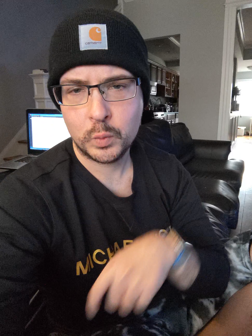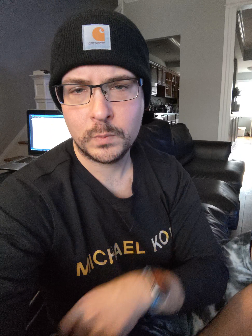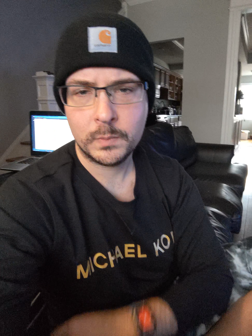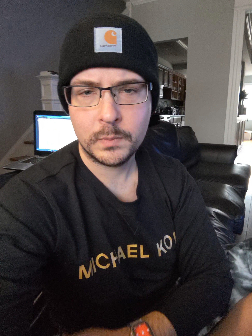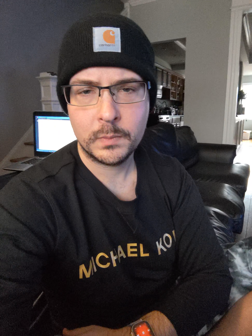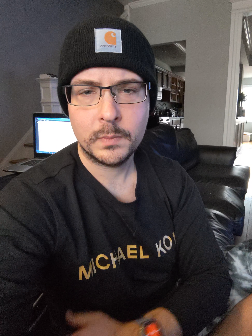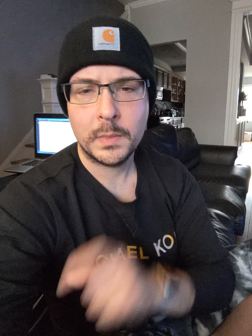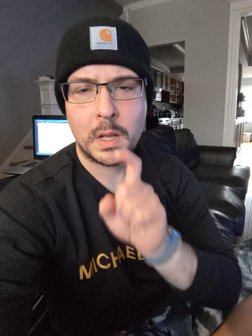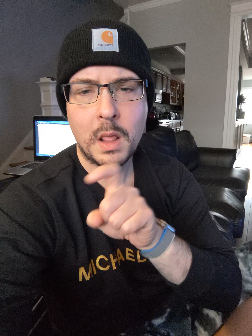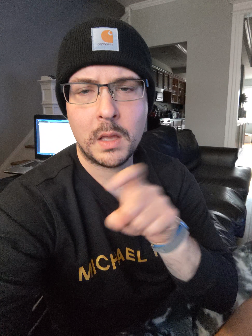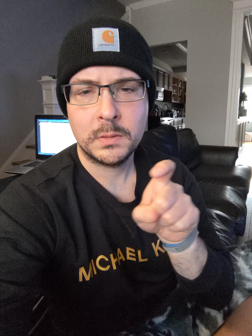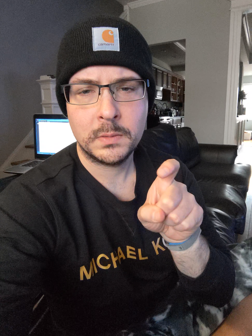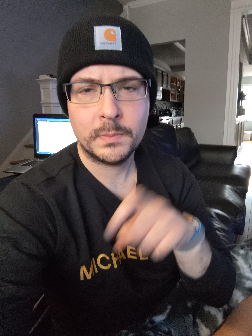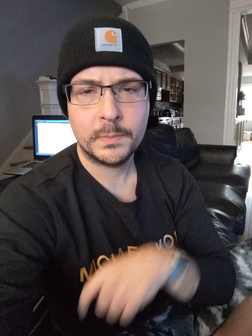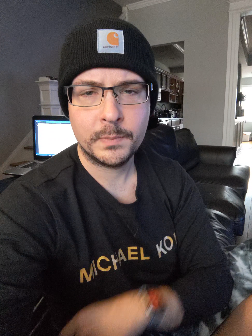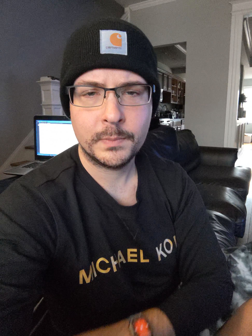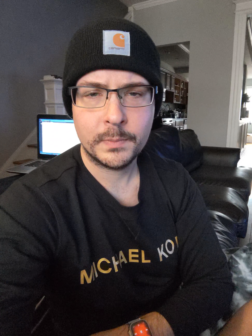closet